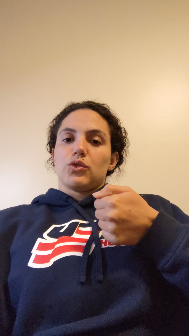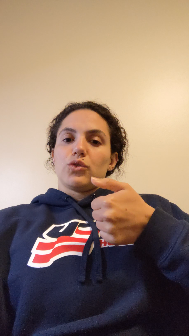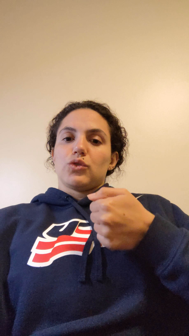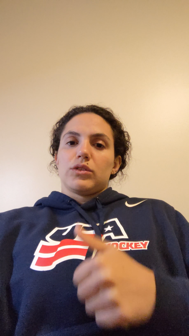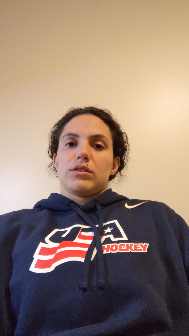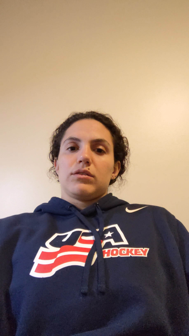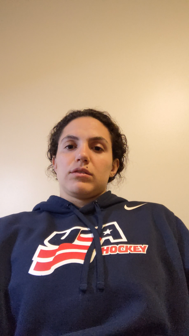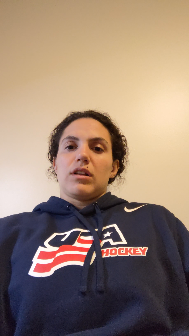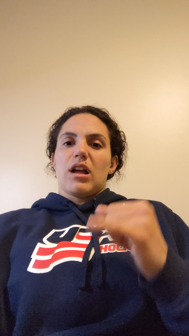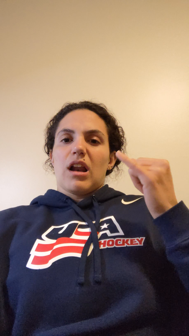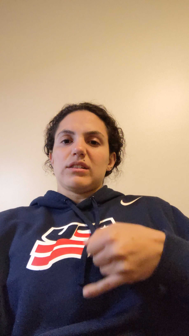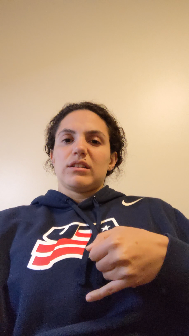last